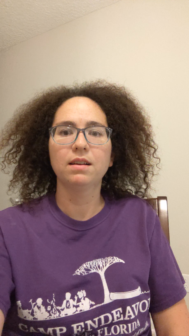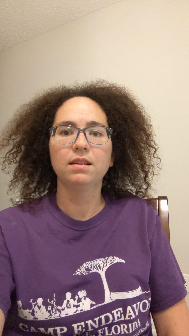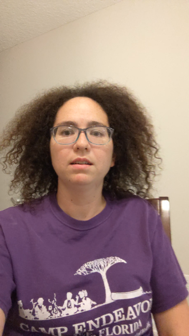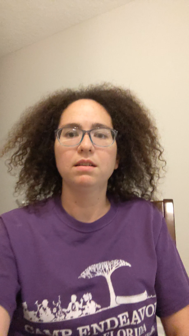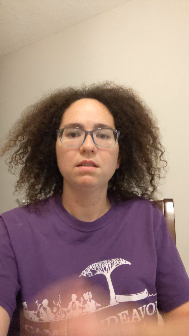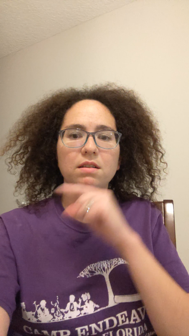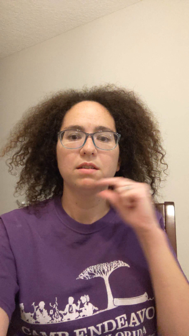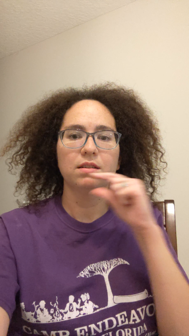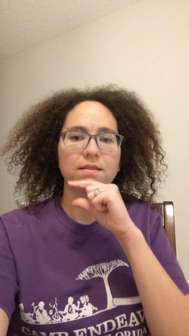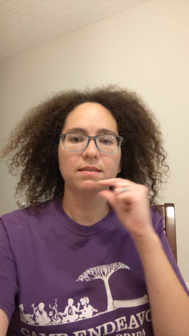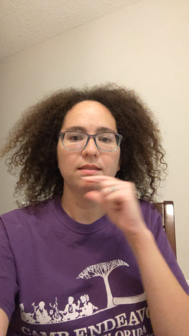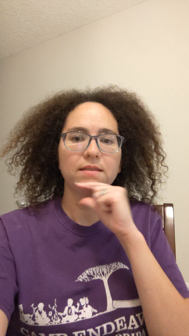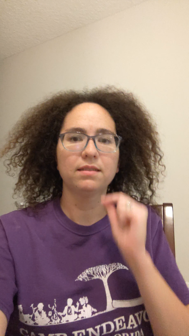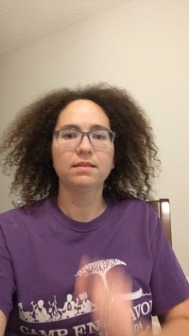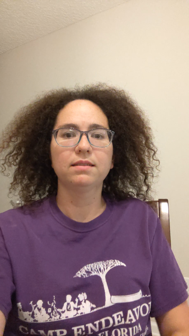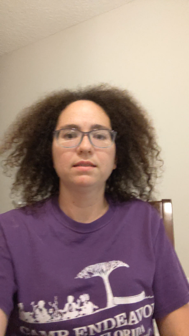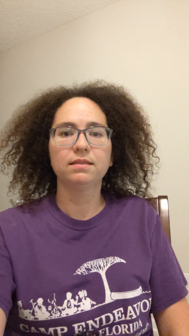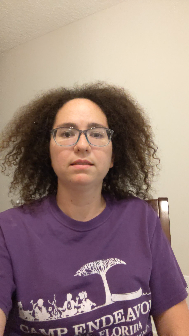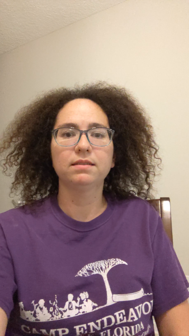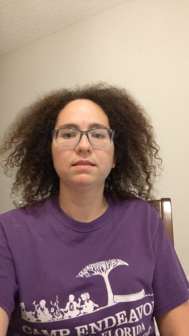glue